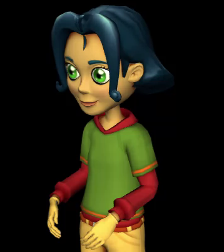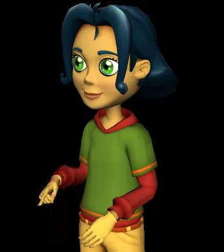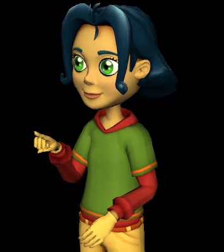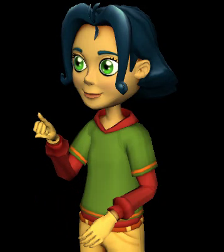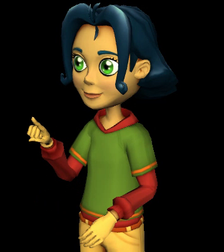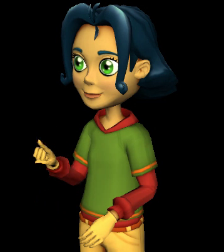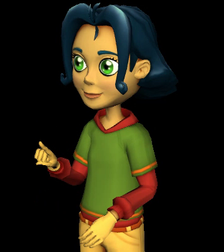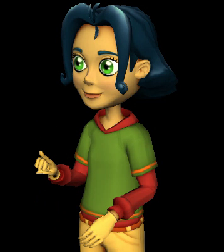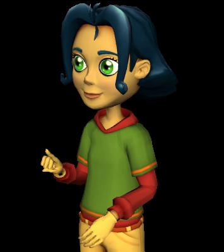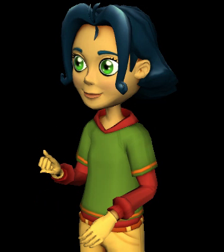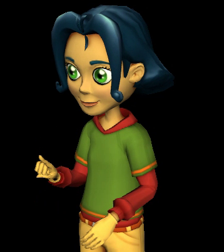يستجوب